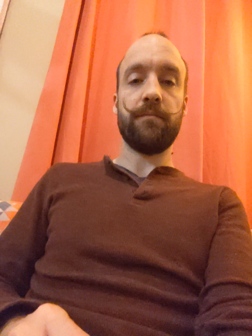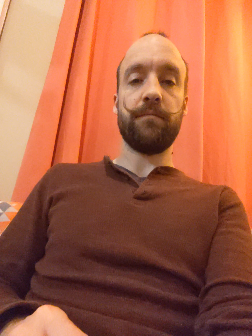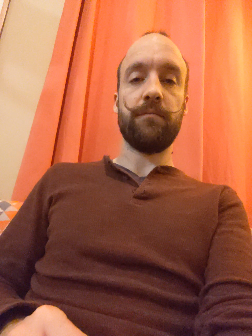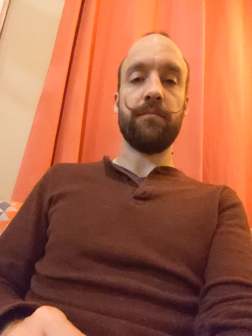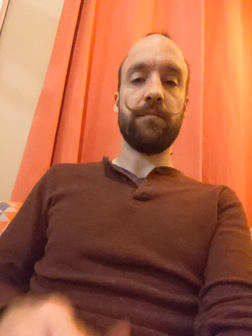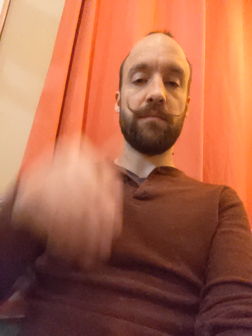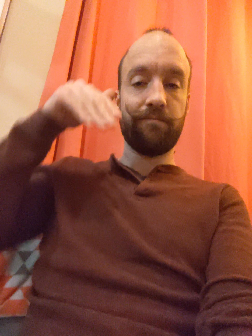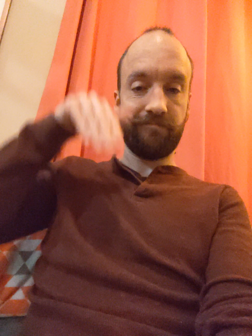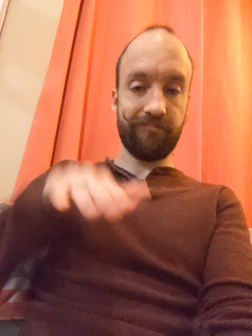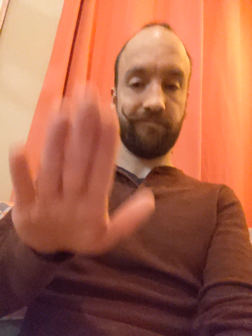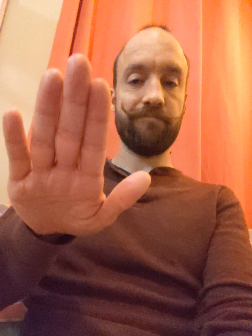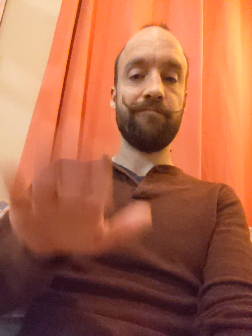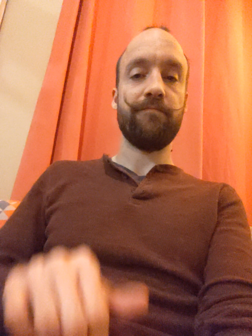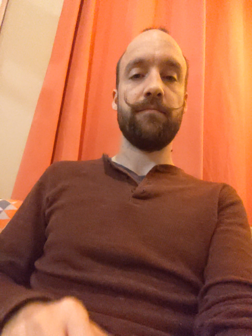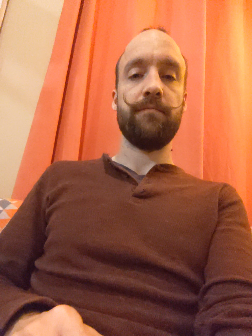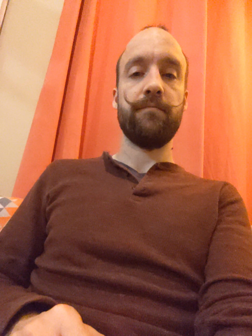into